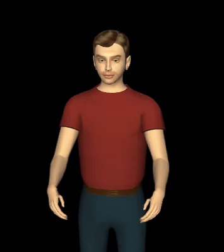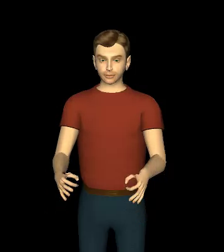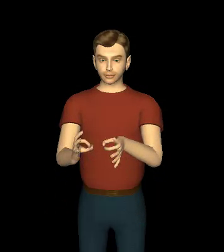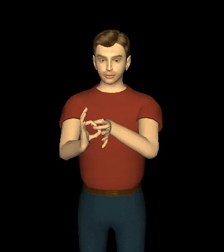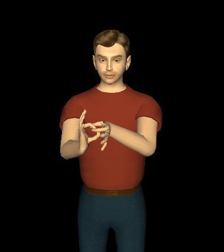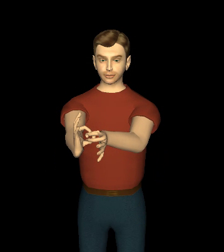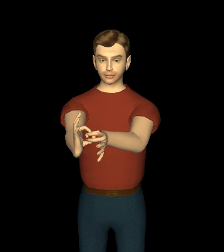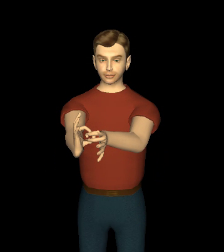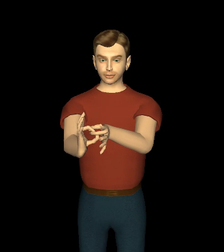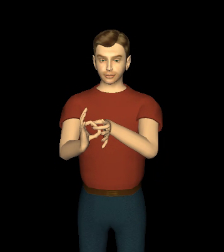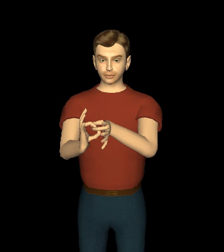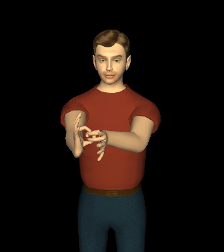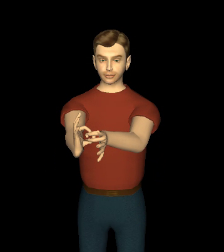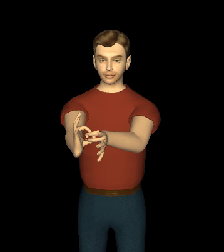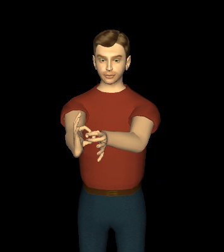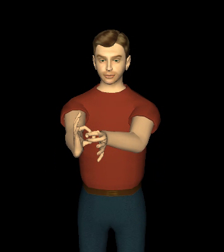علاقة